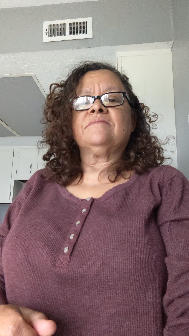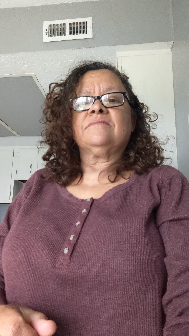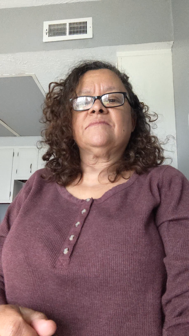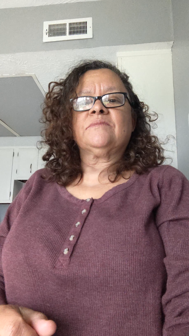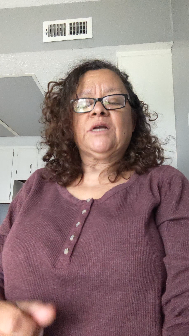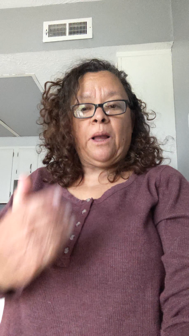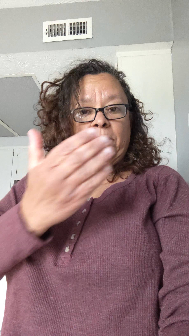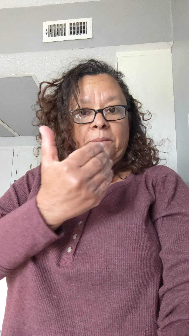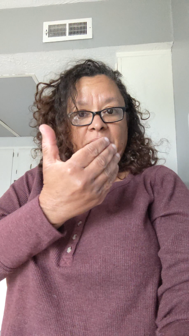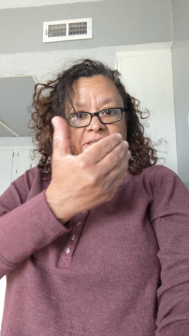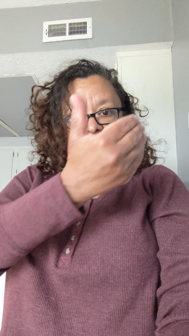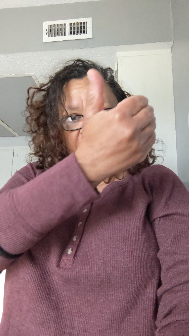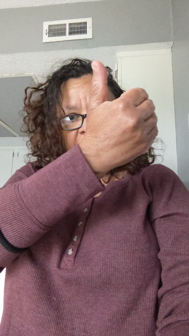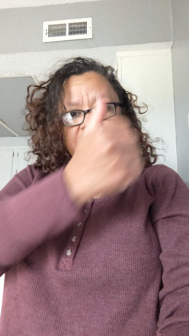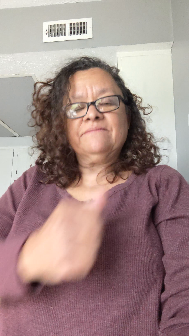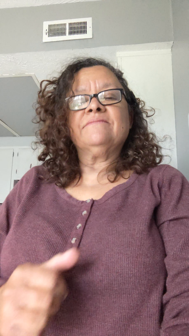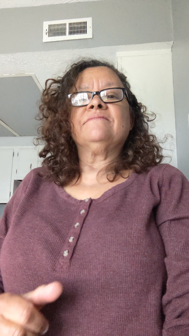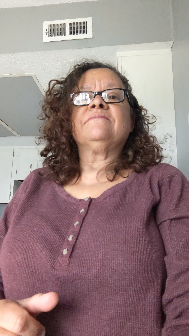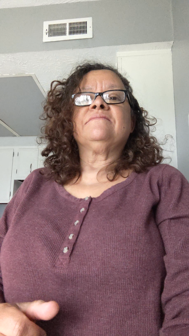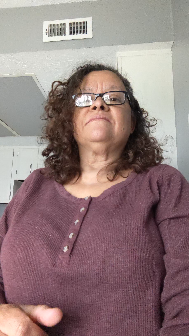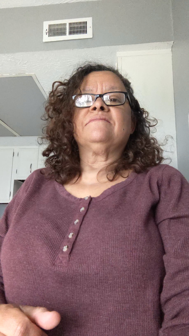butterfly